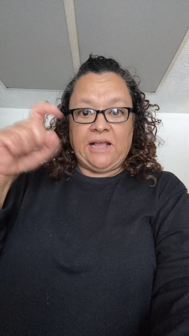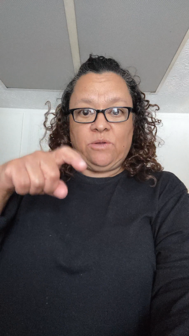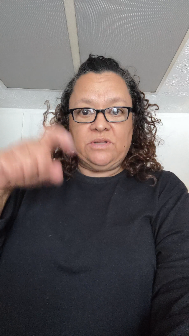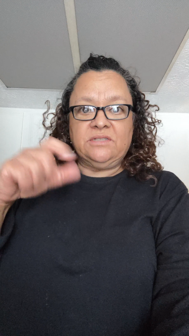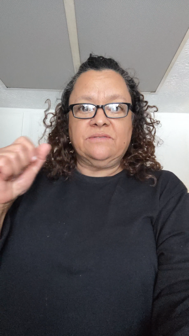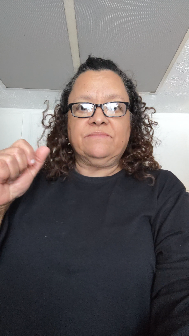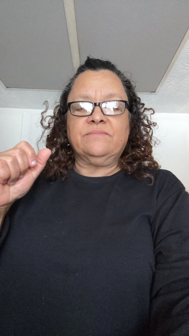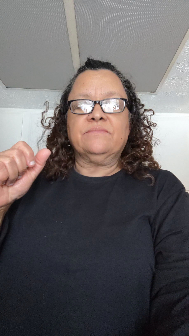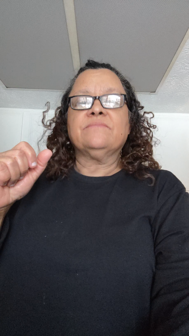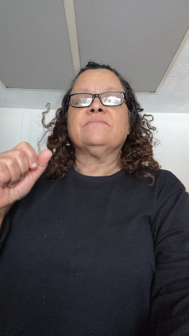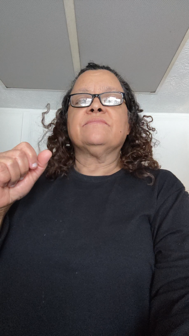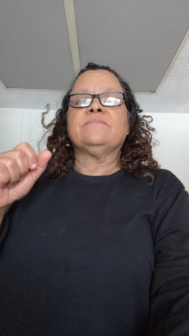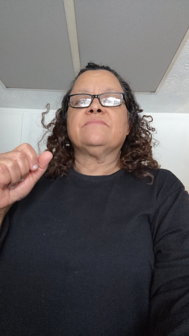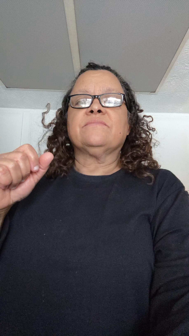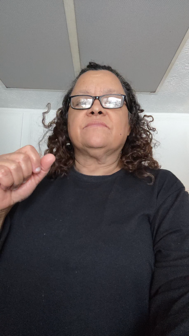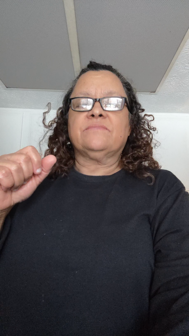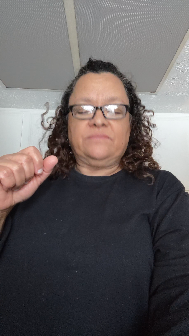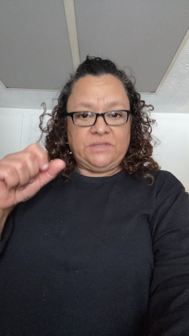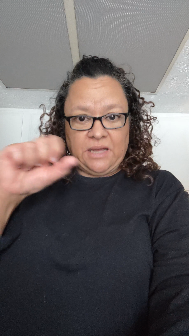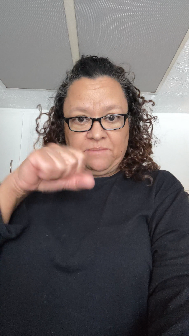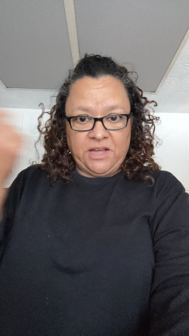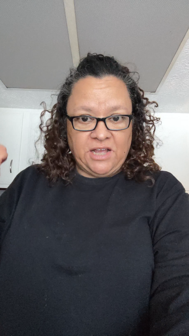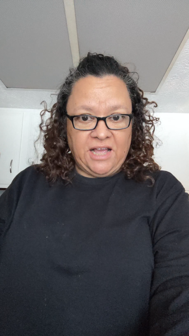break